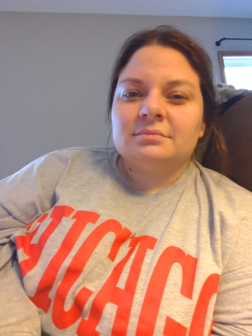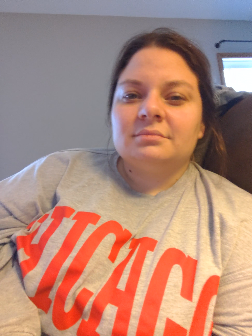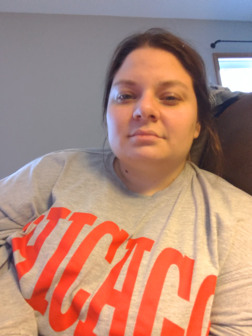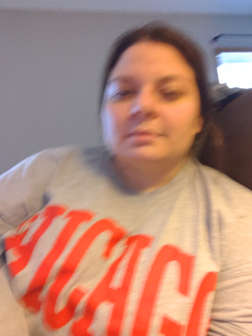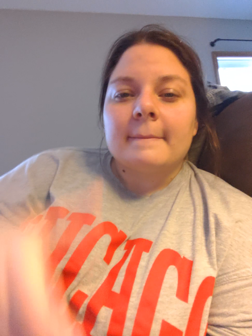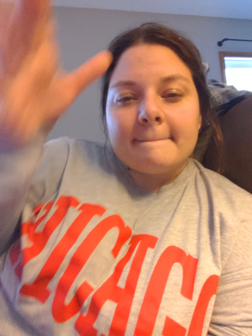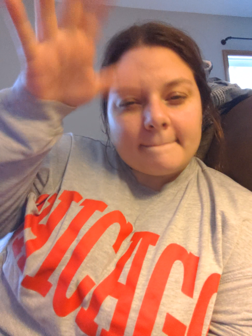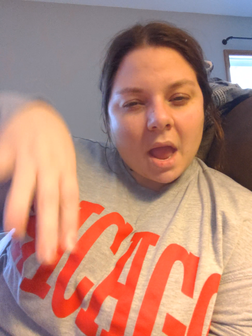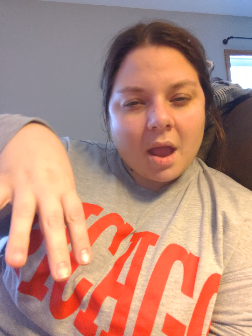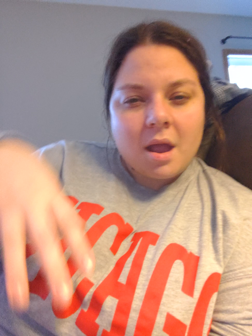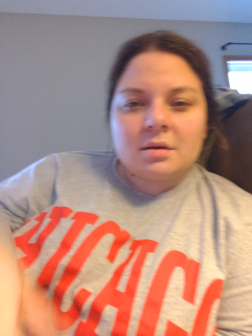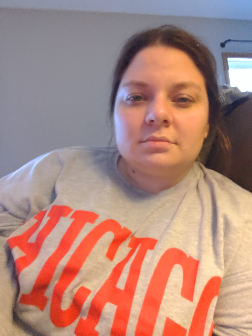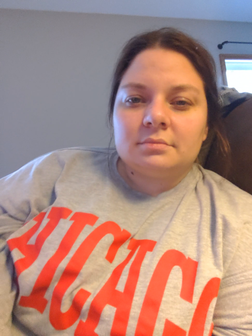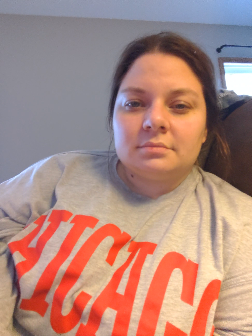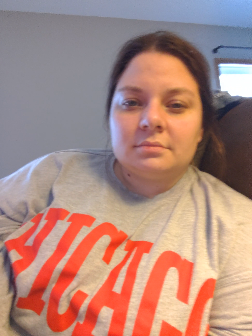man